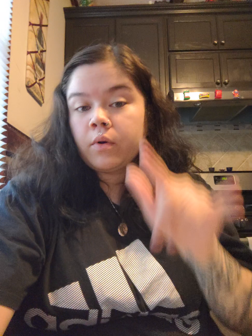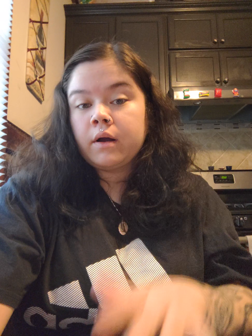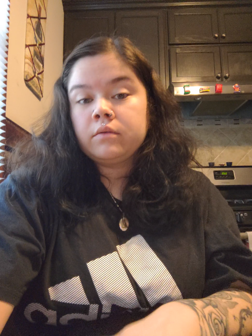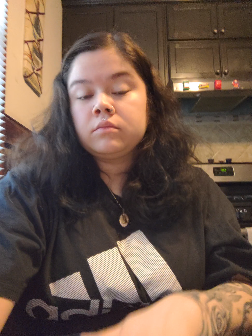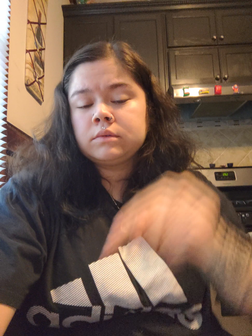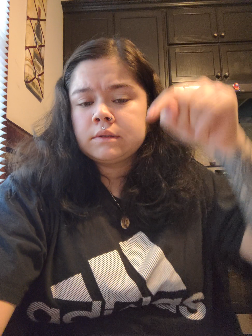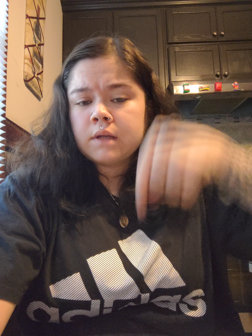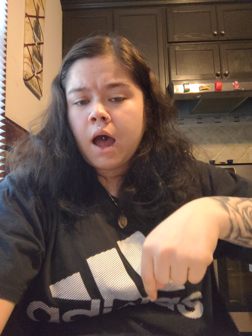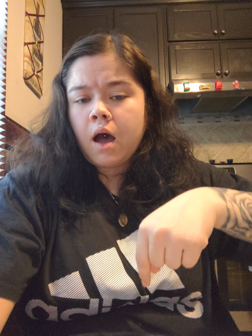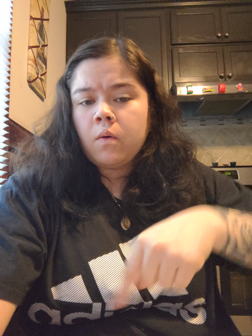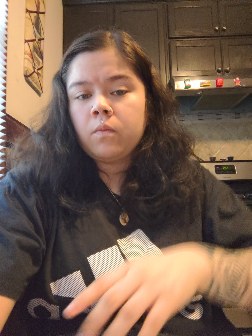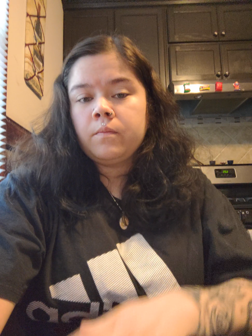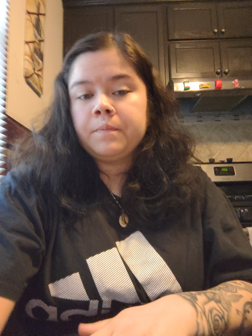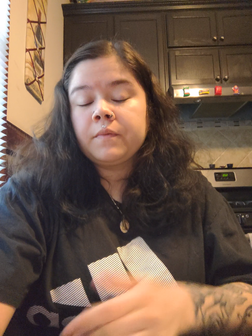down